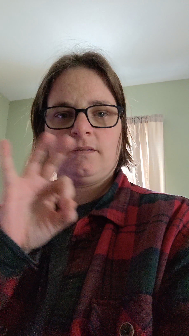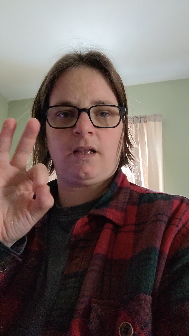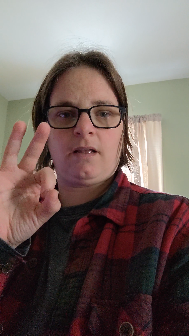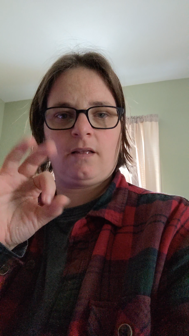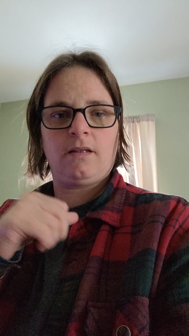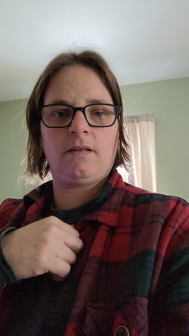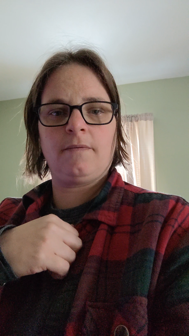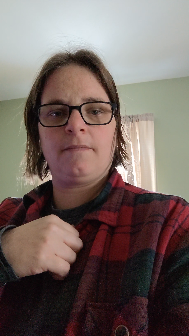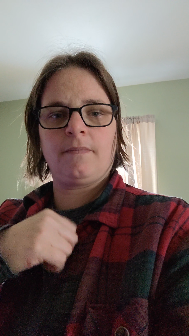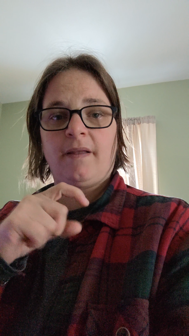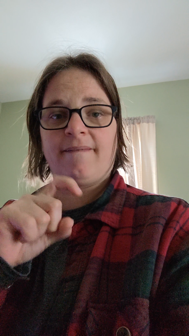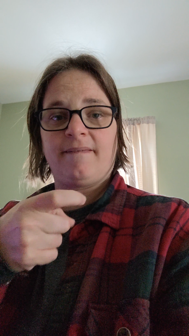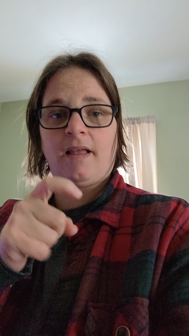friend